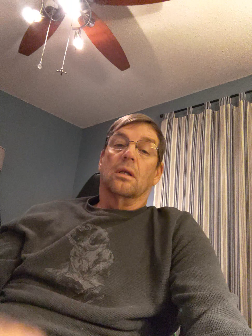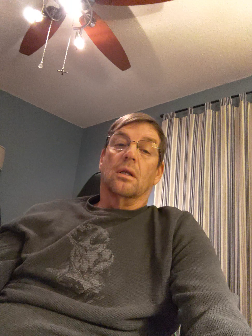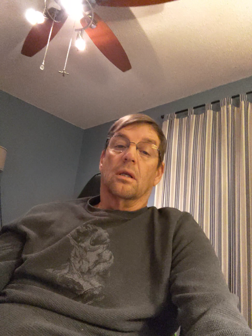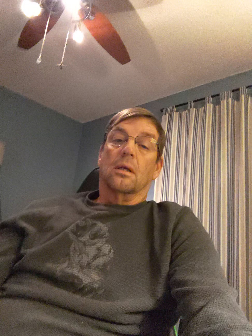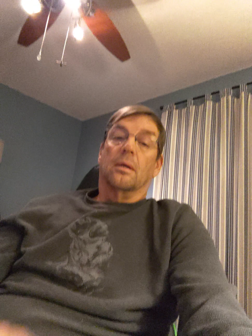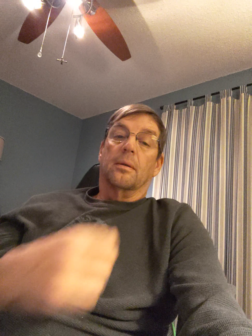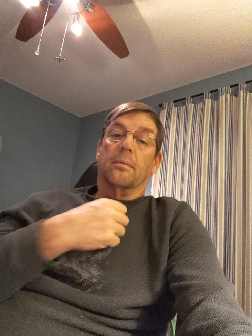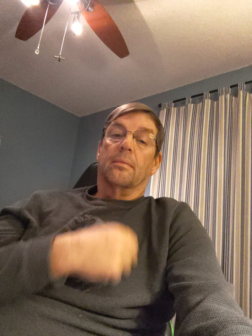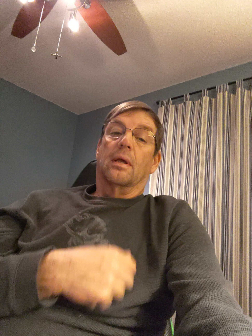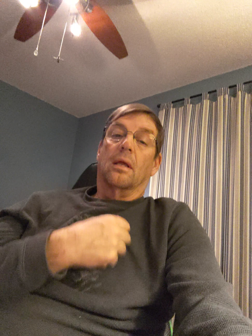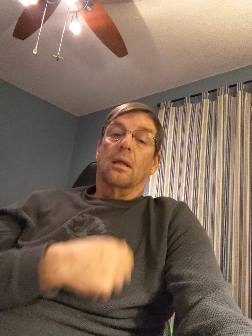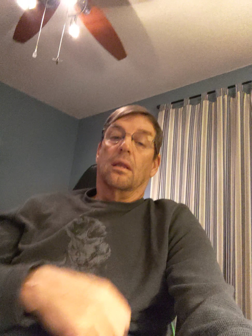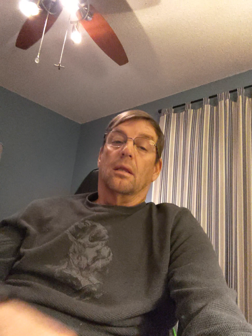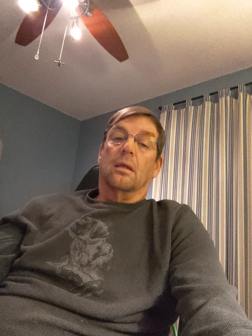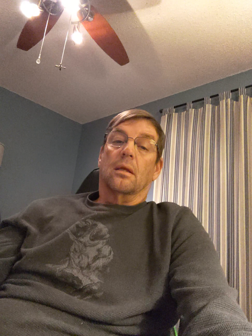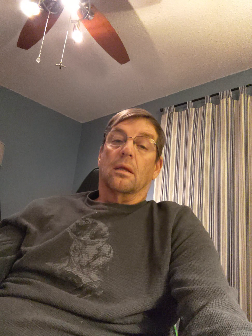bath